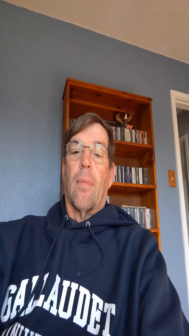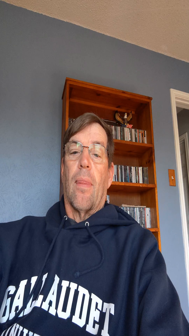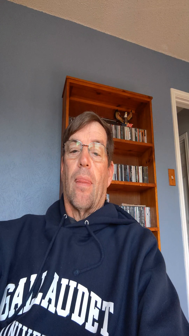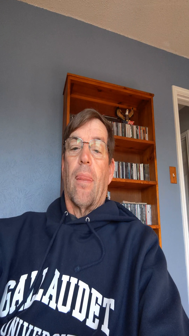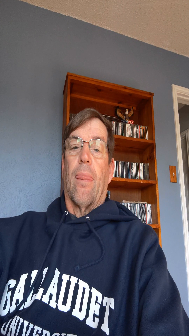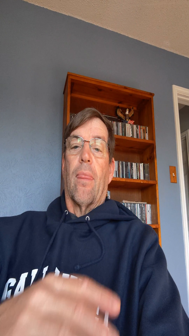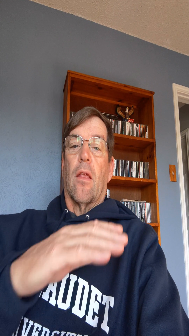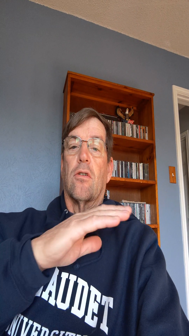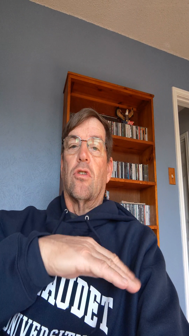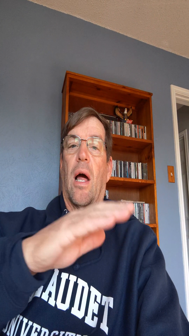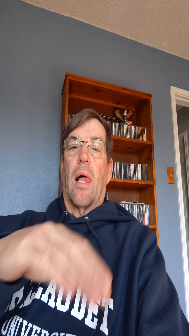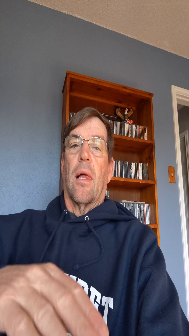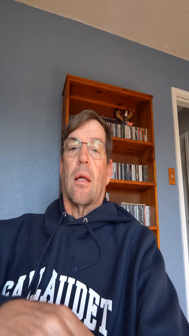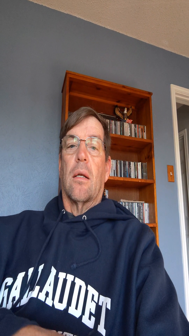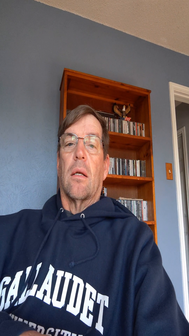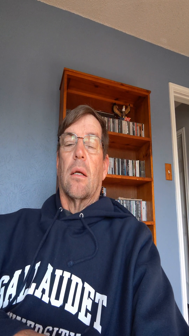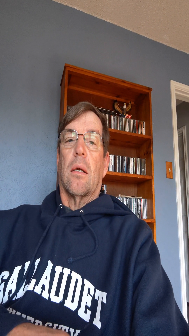child